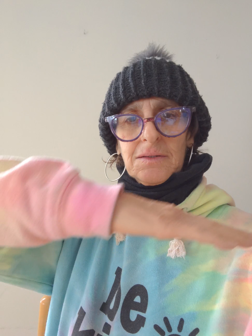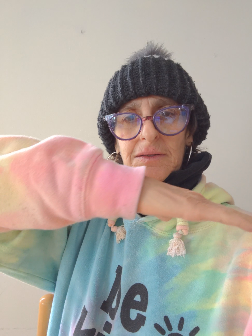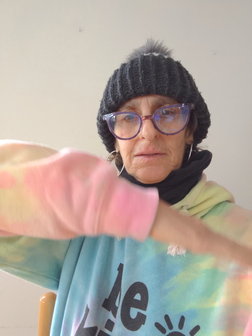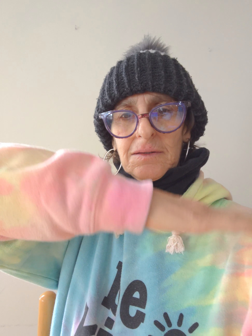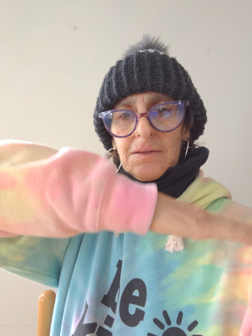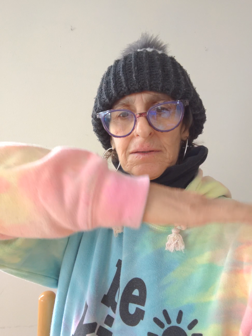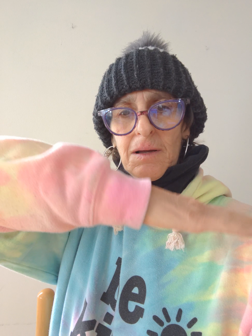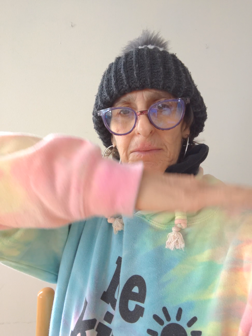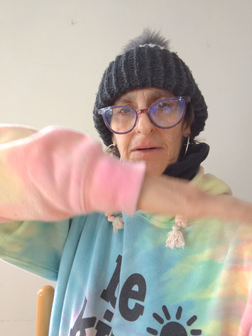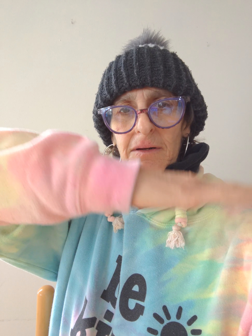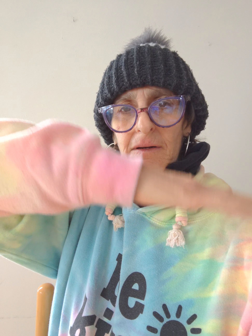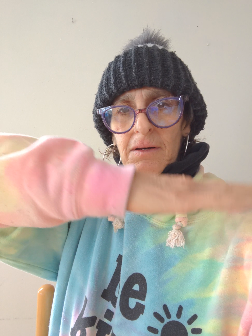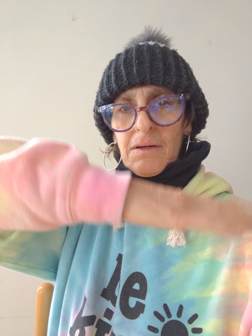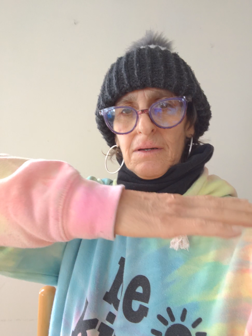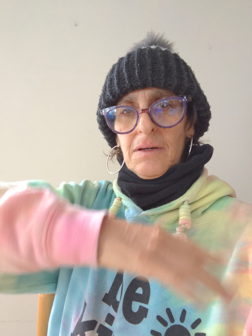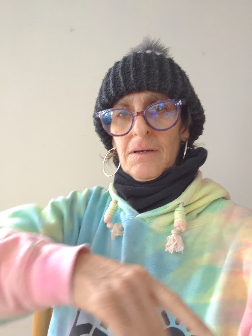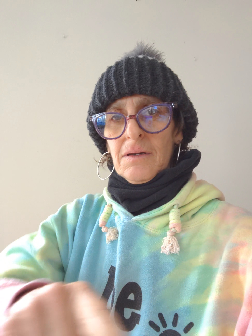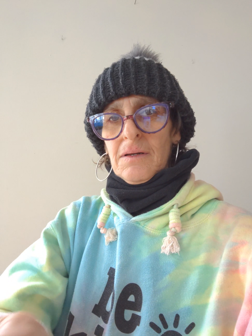table